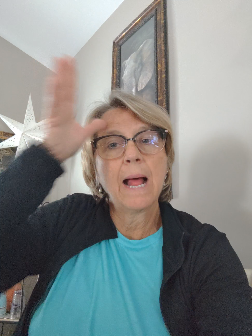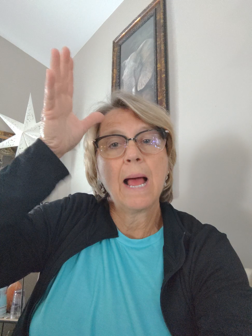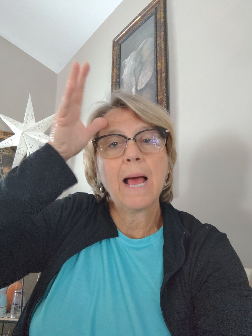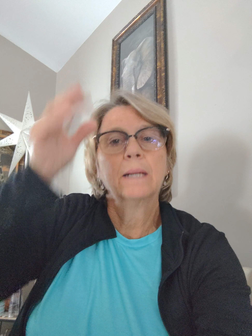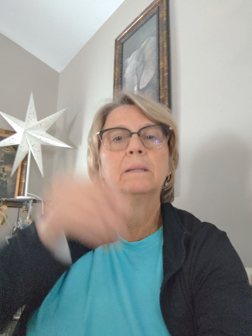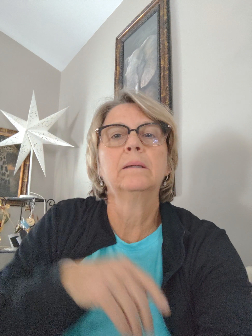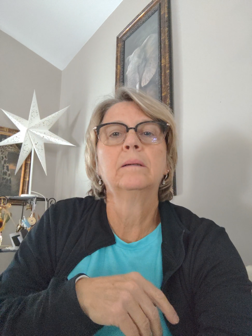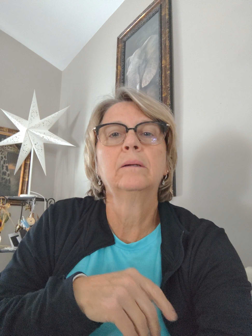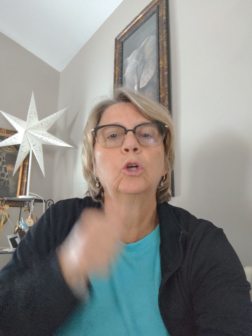dad